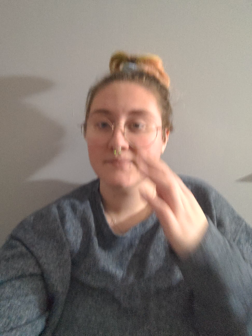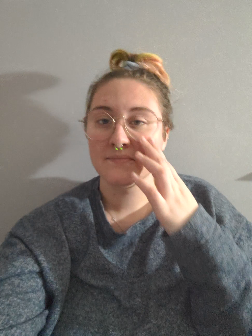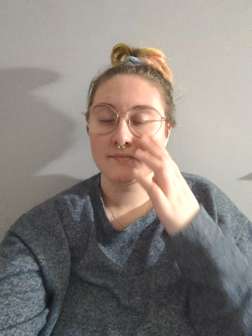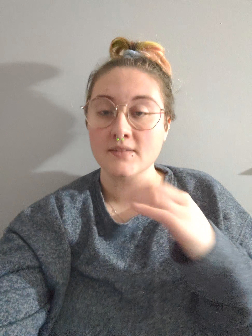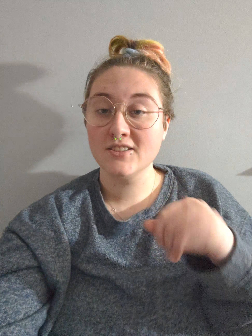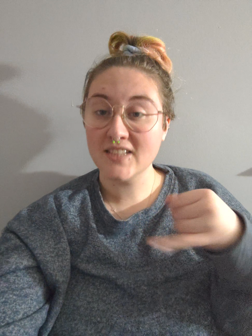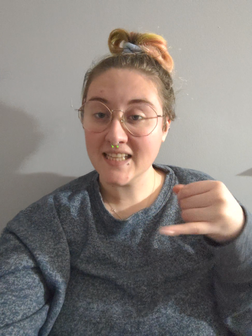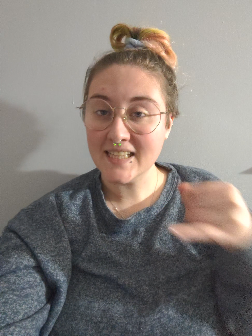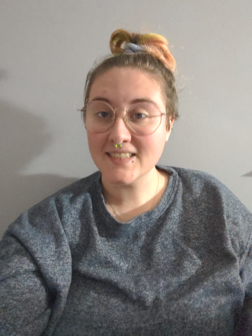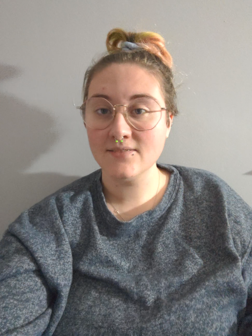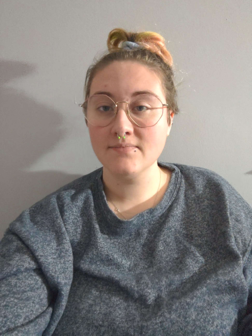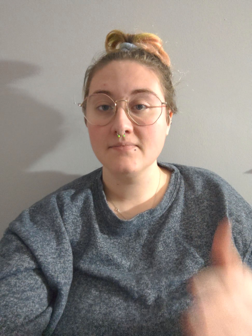jeans